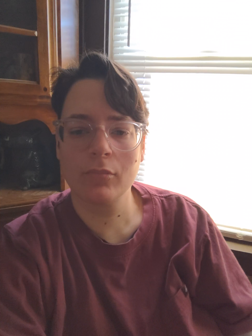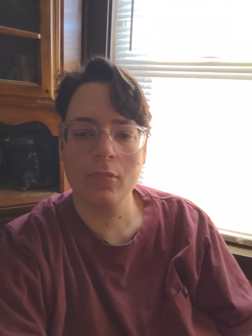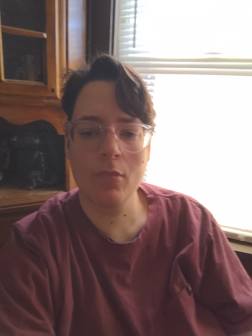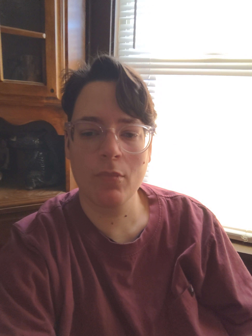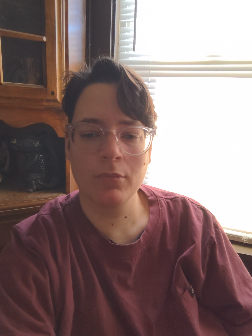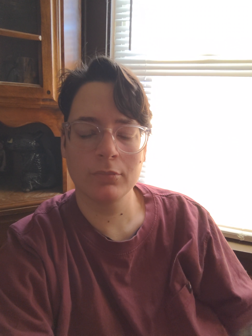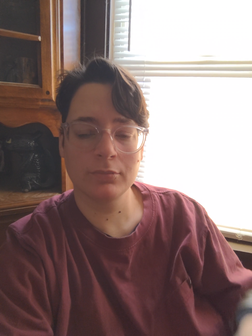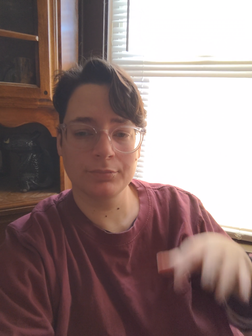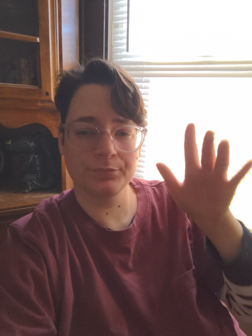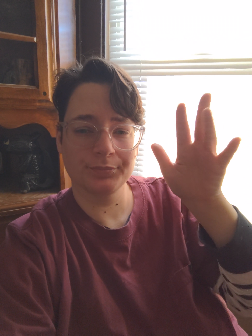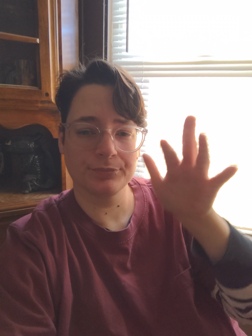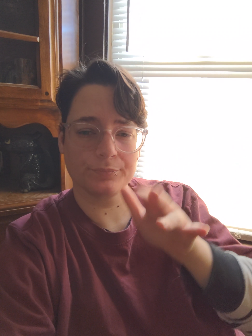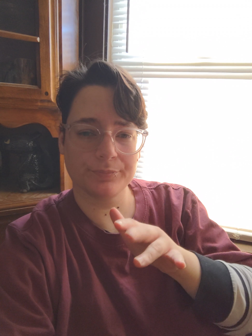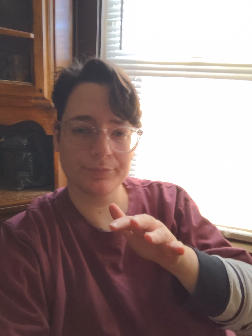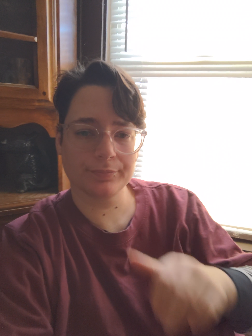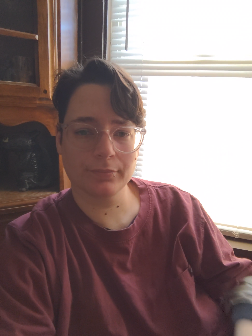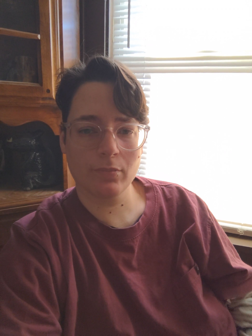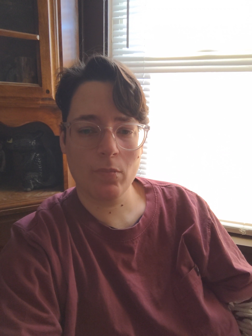snow